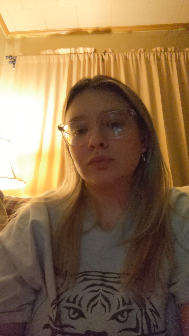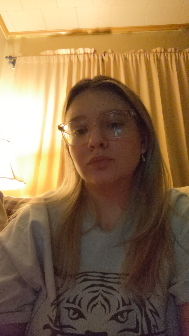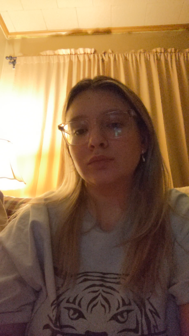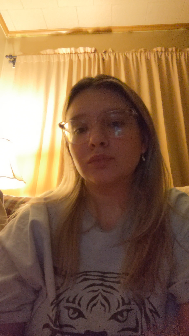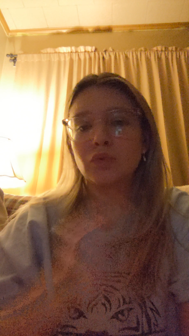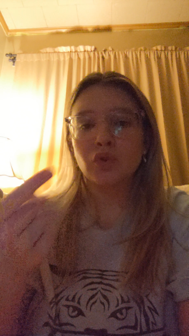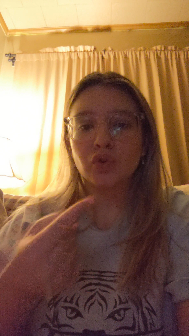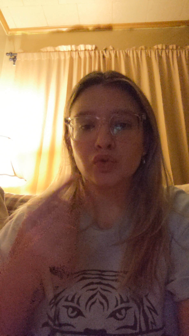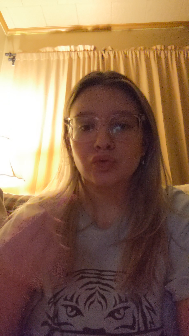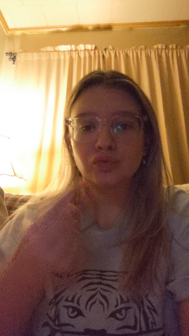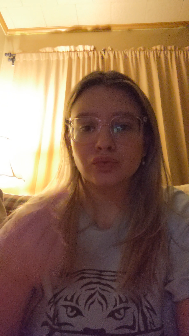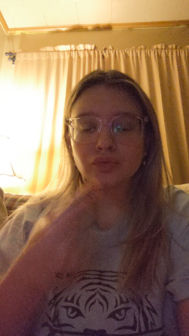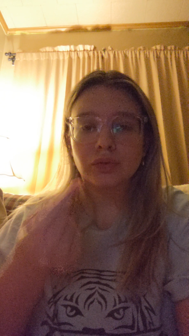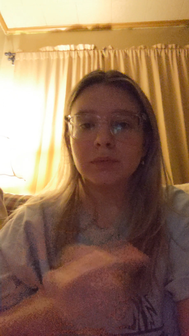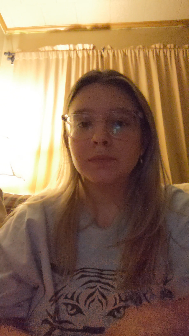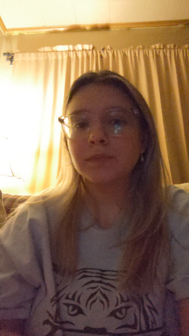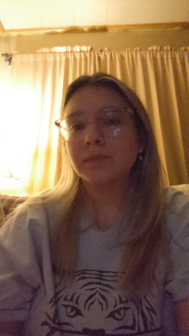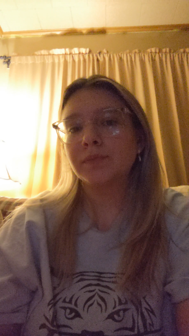hurt